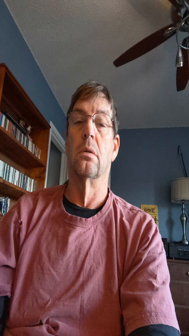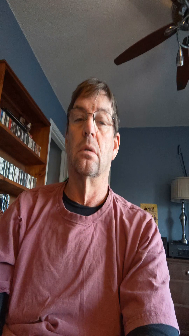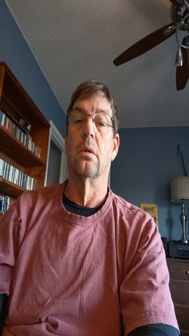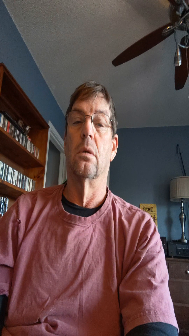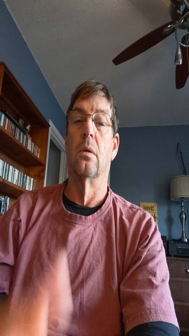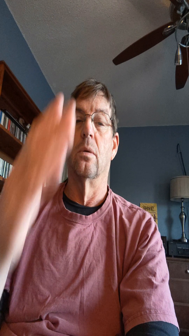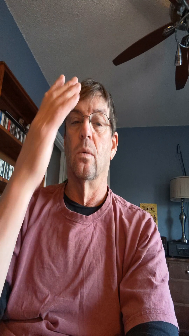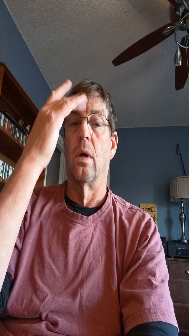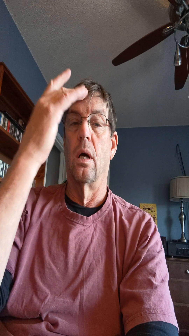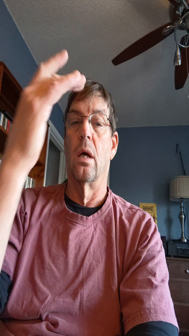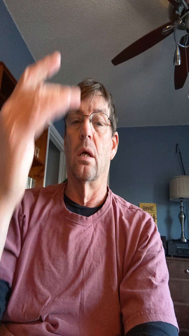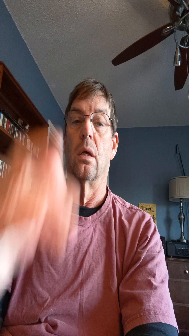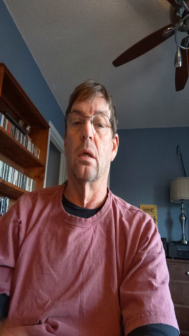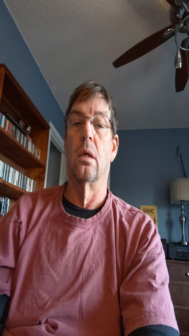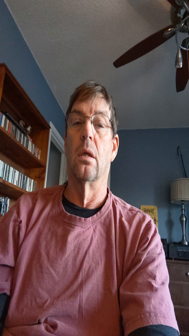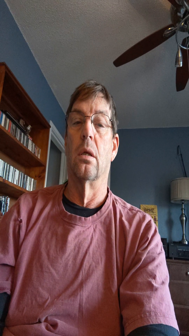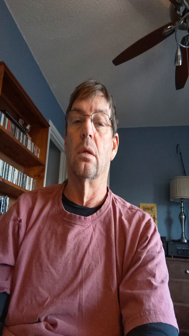why